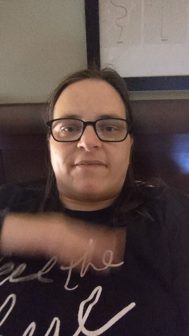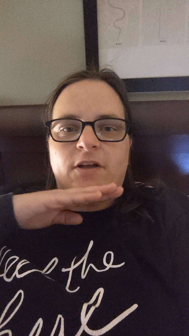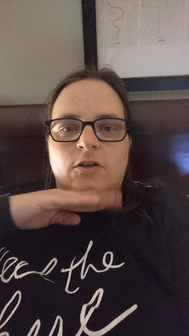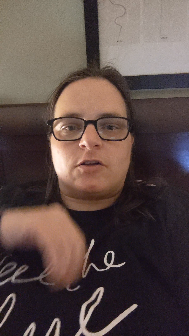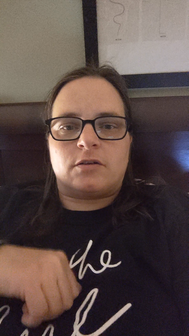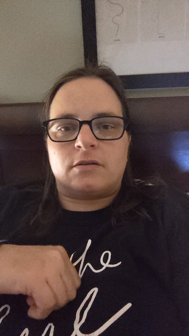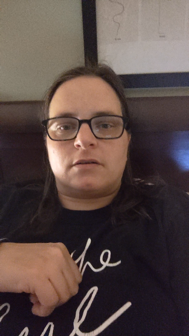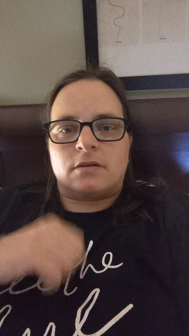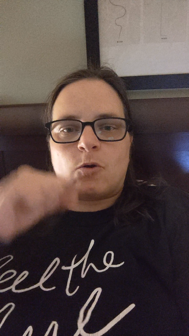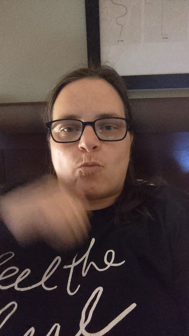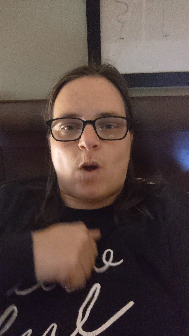rock